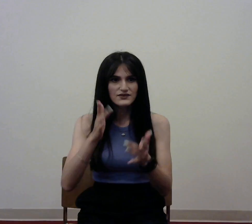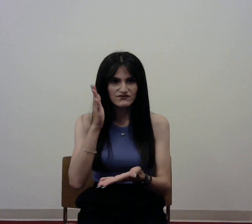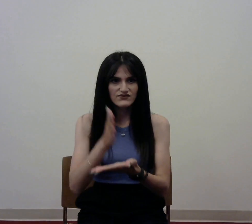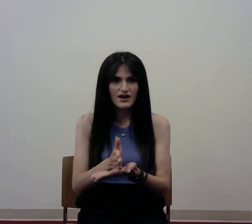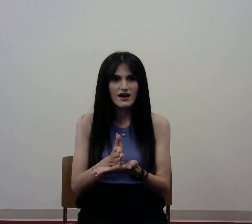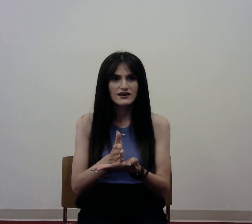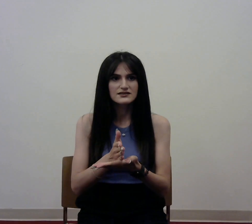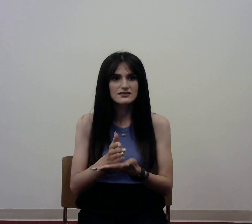var